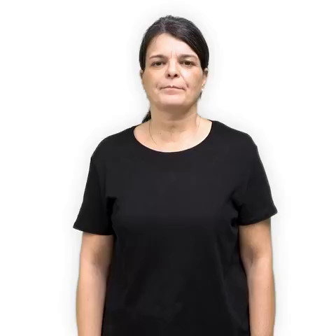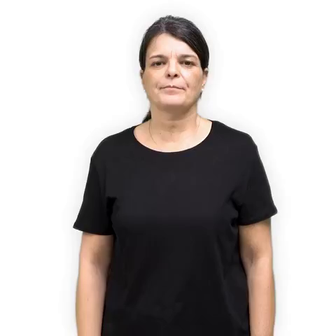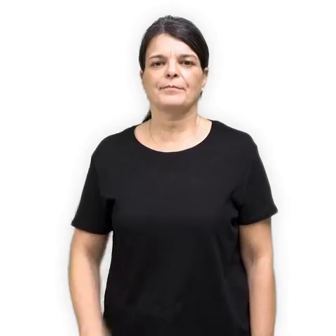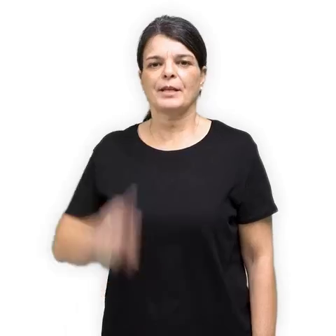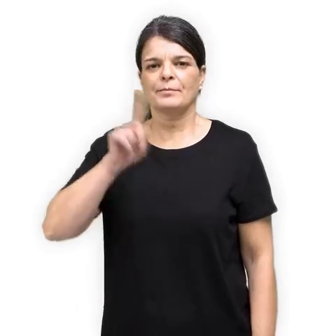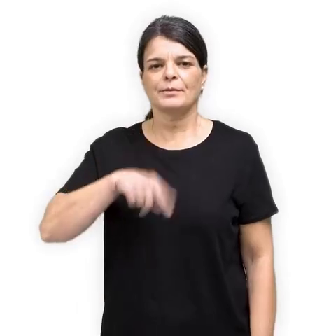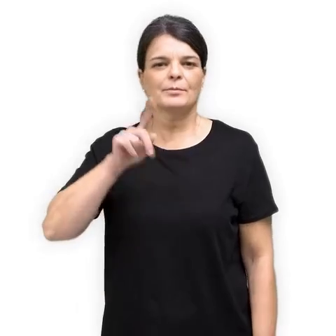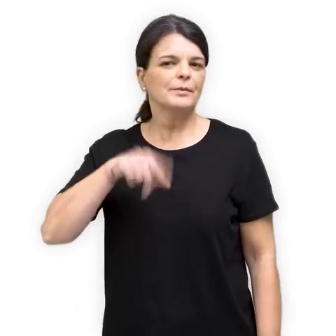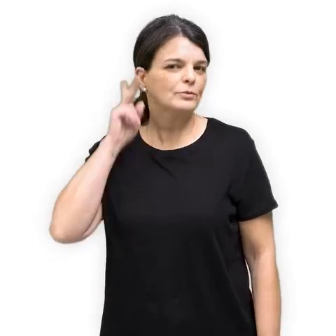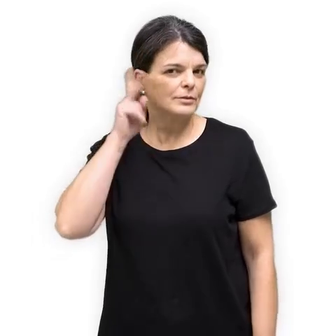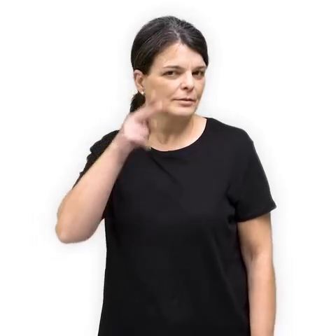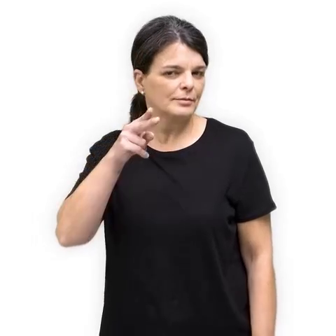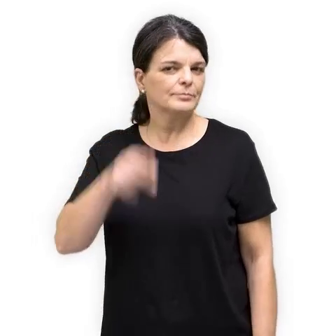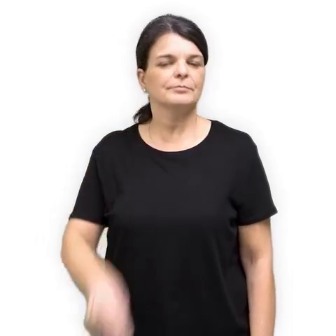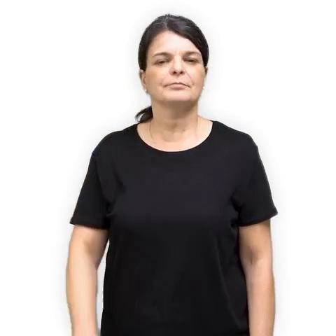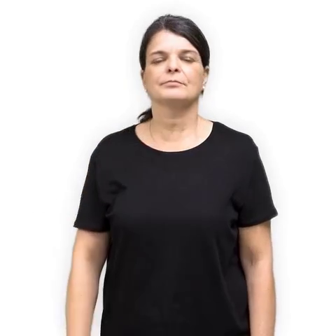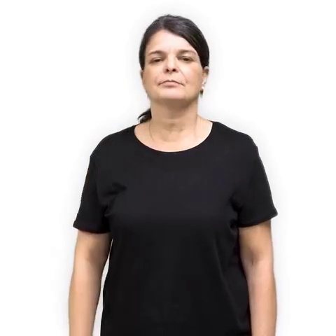mes jubilar